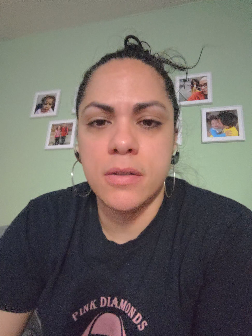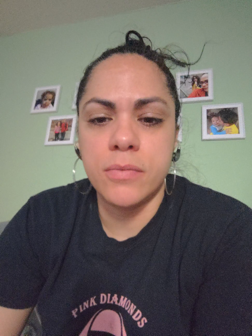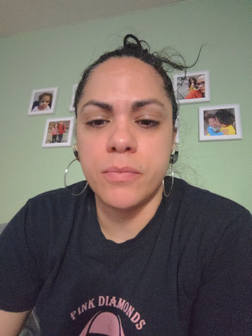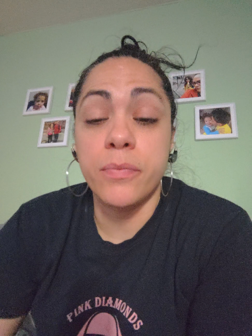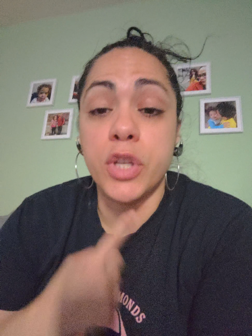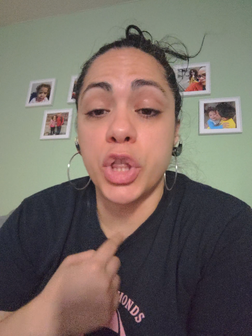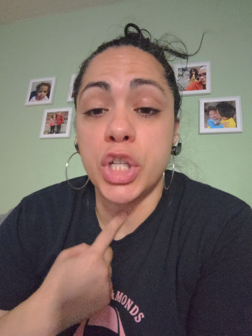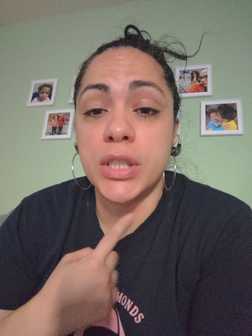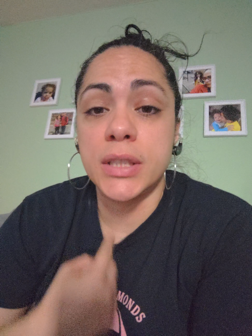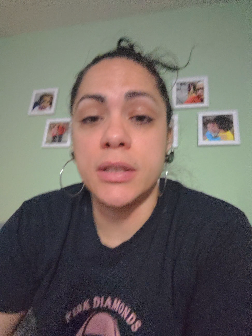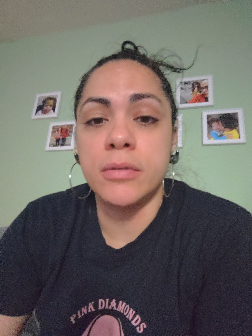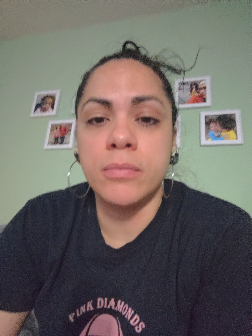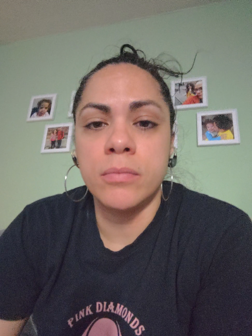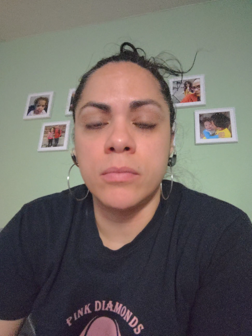thirsty